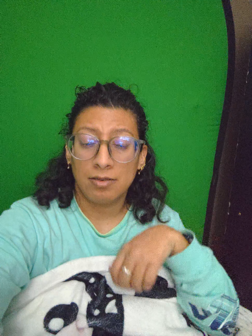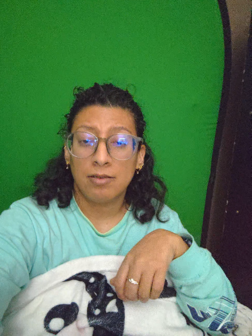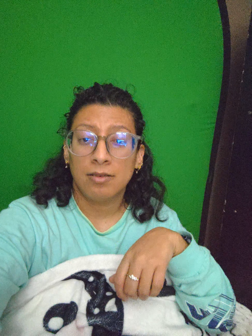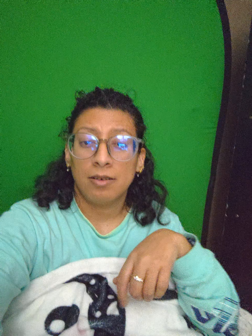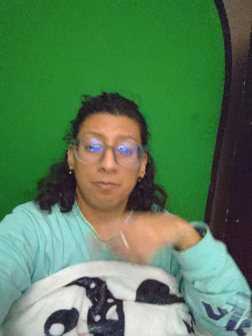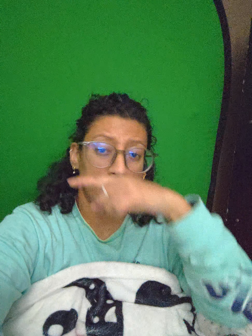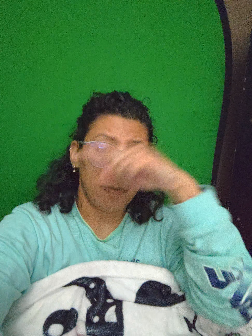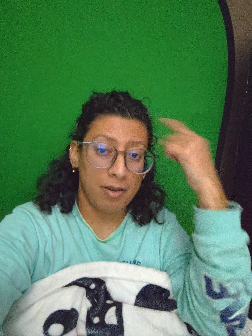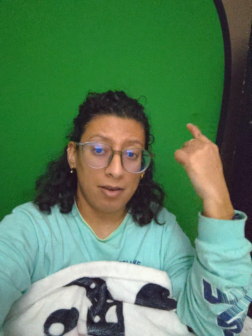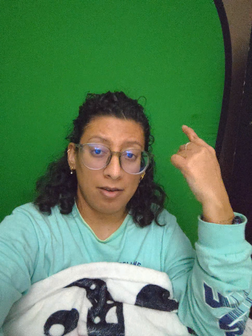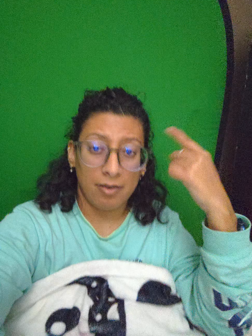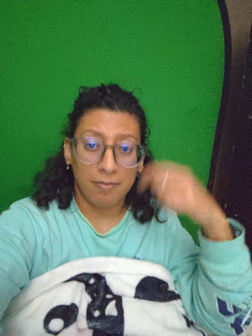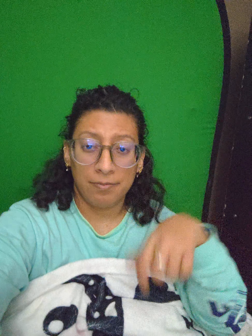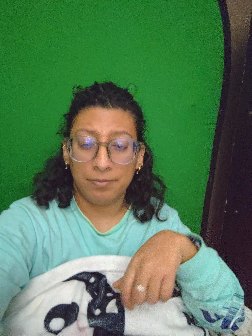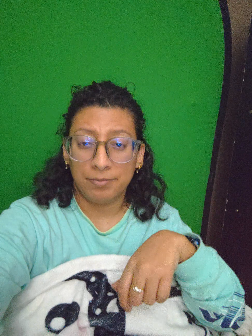black